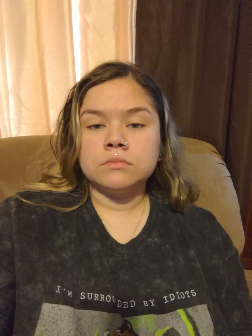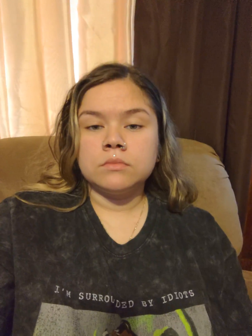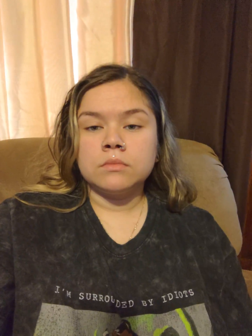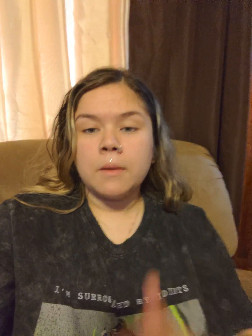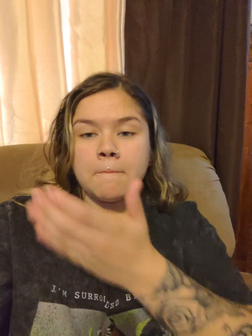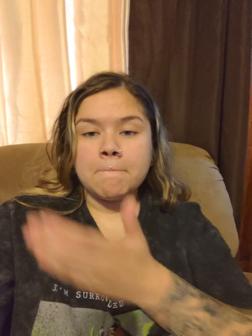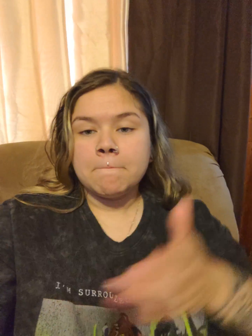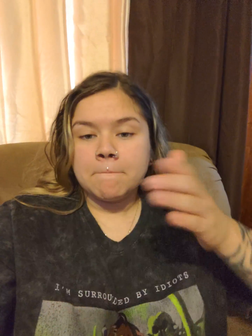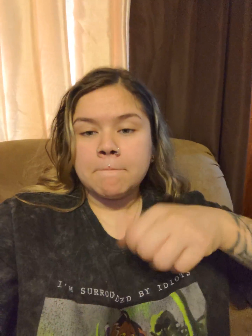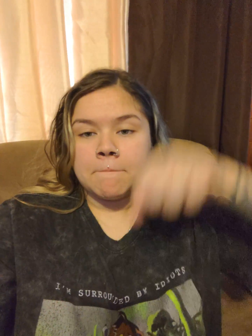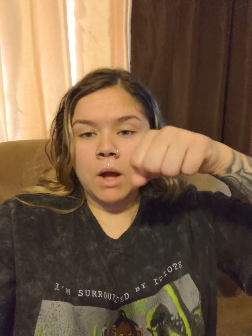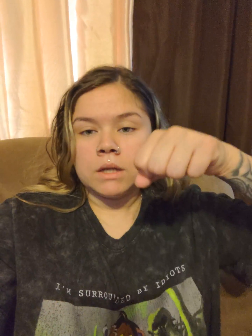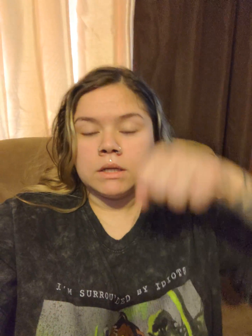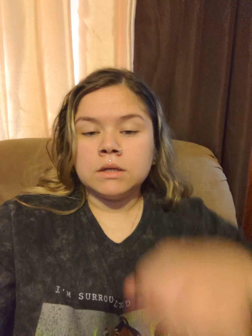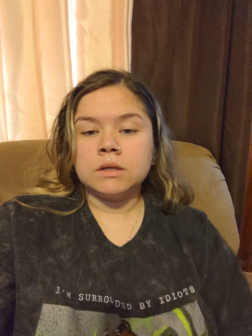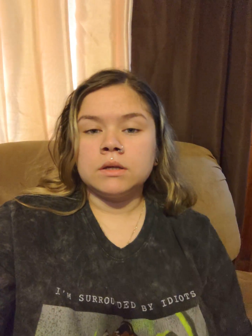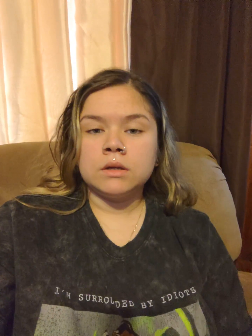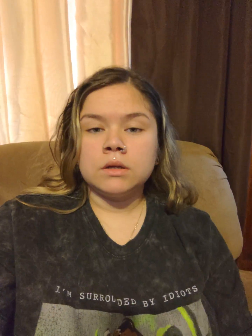bucket